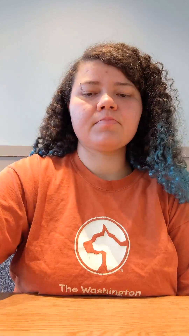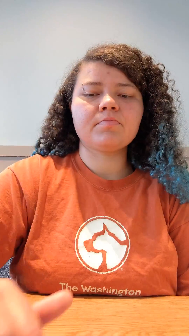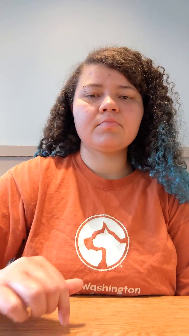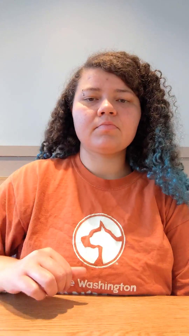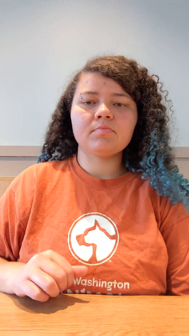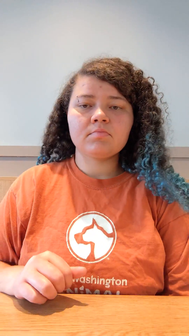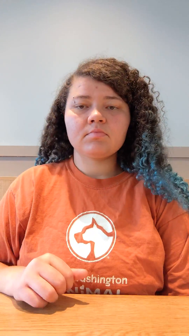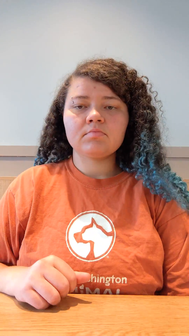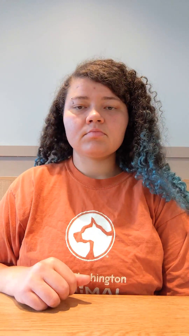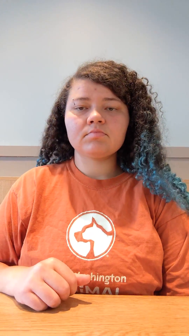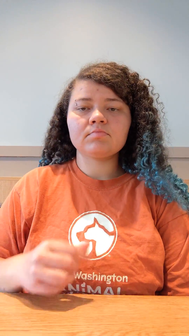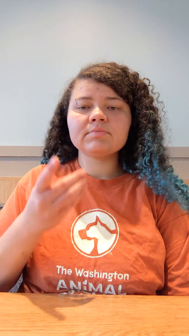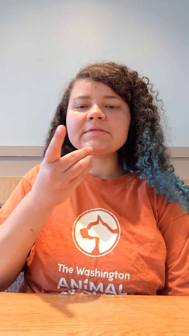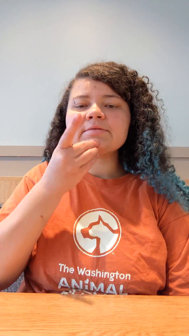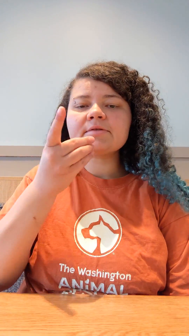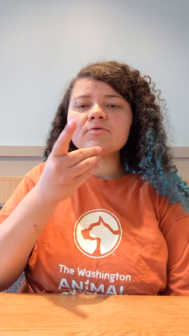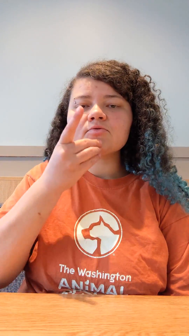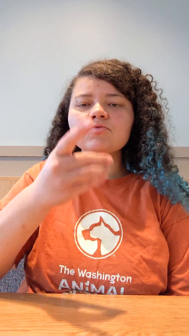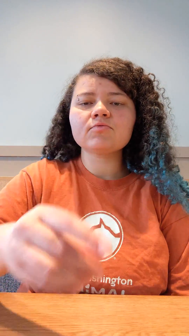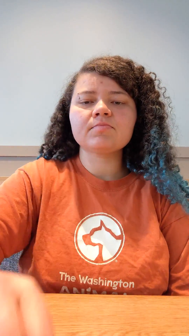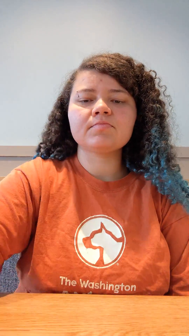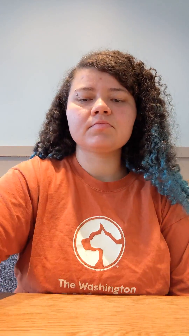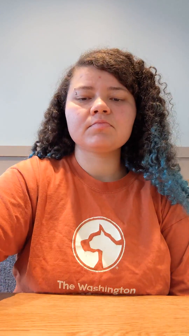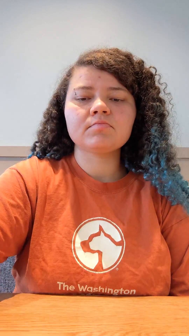dinner